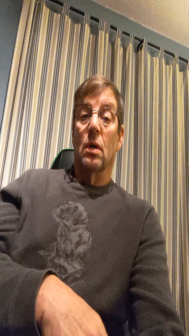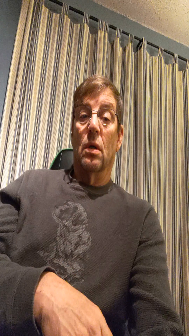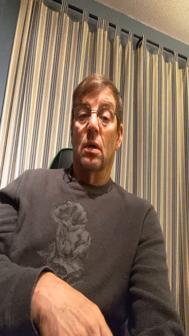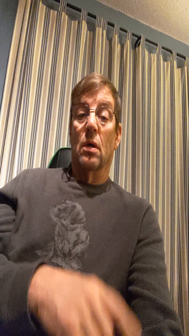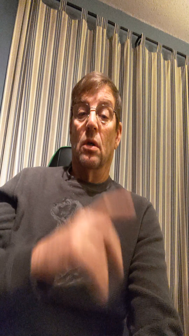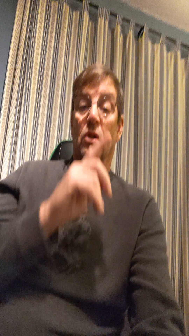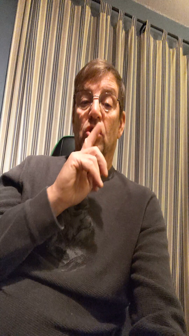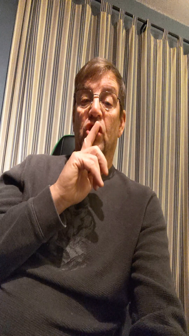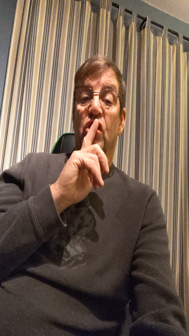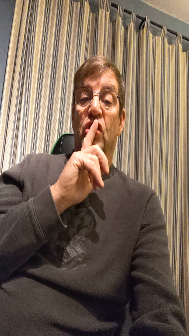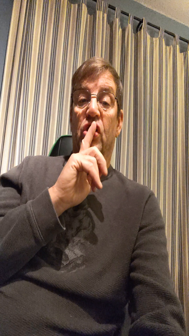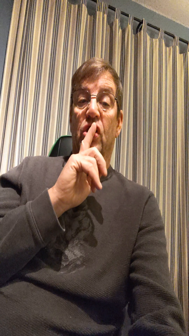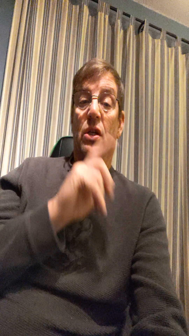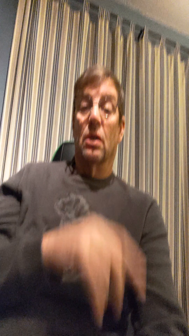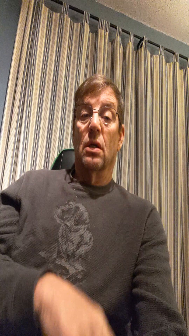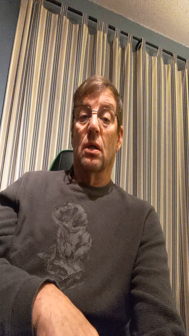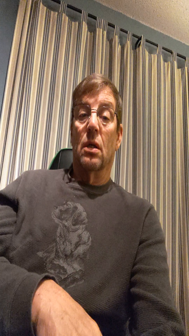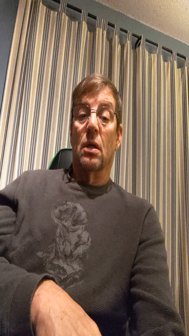shhh